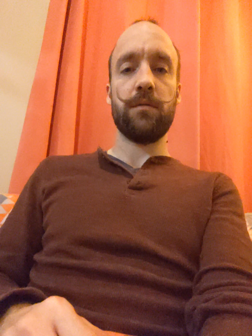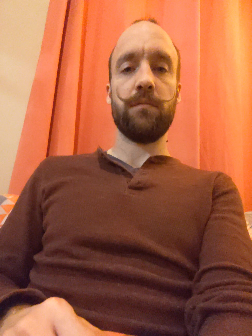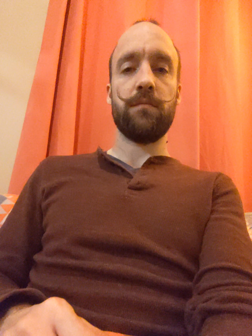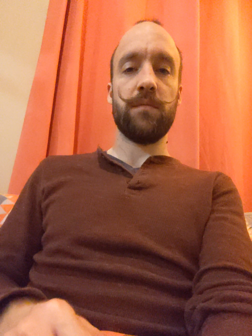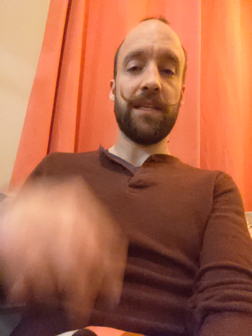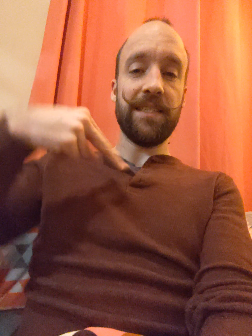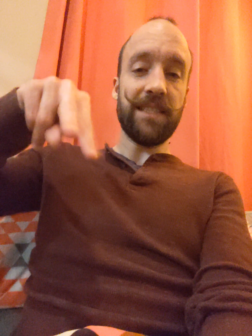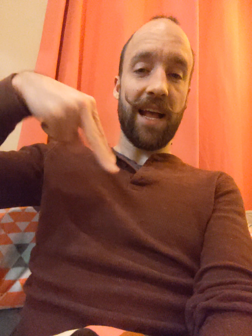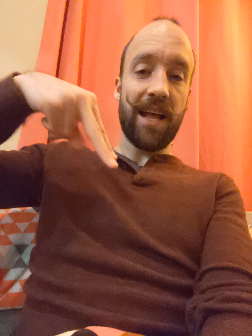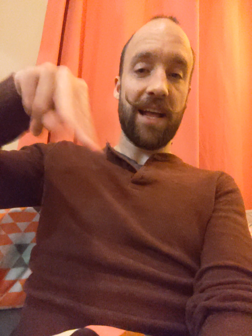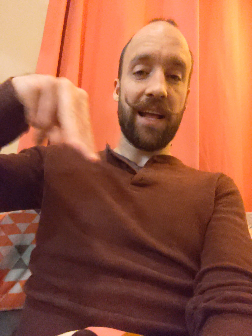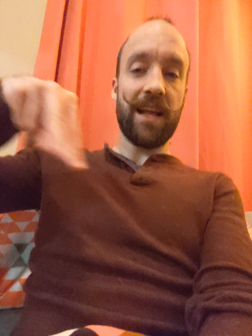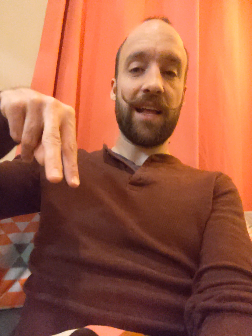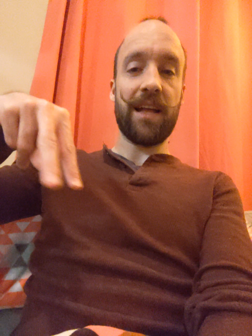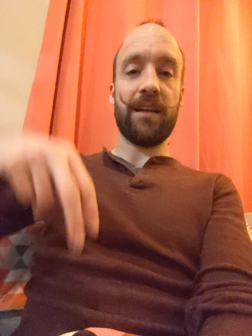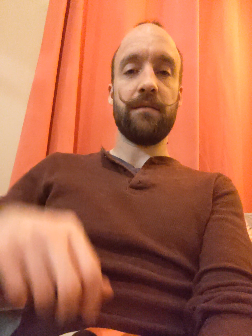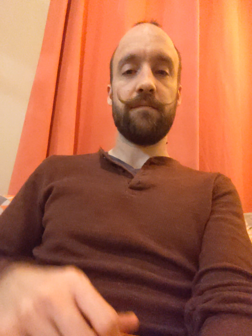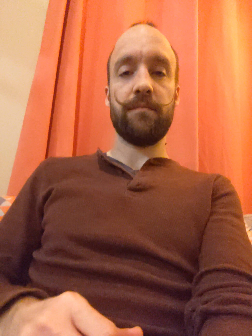dance